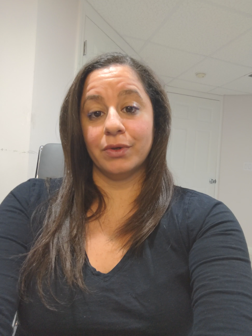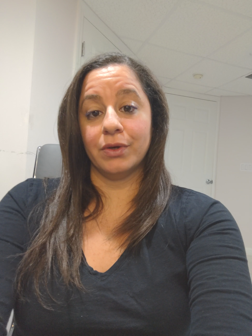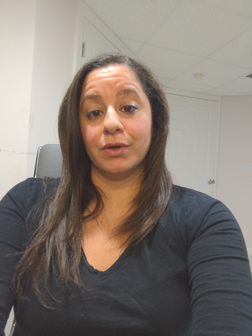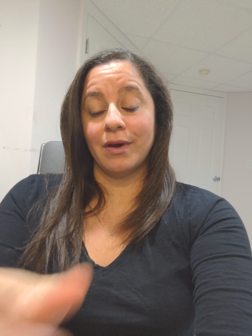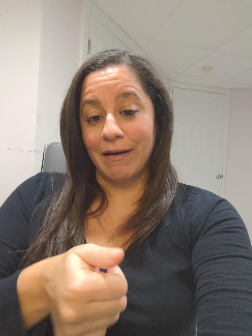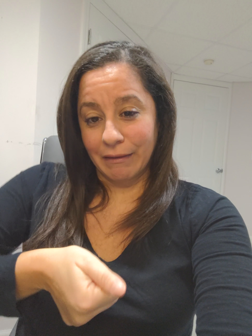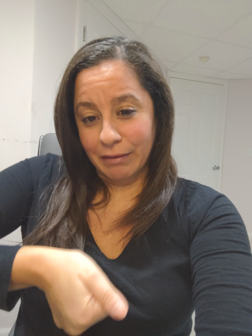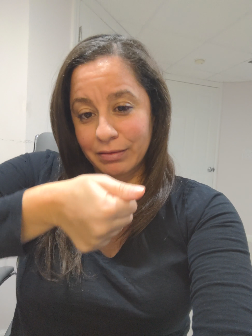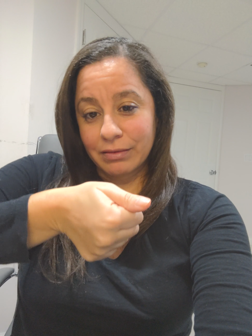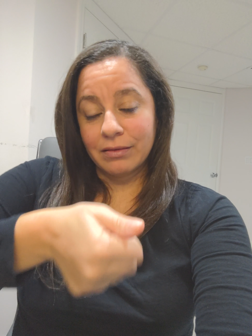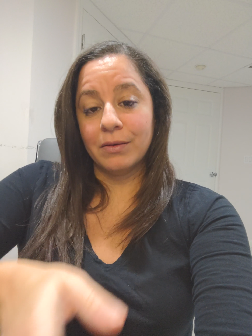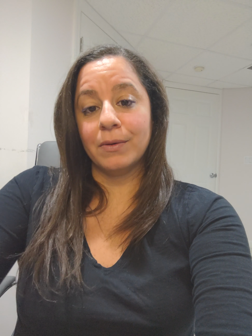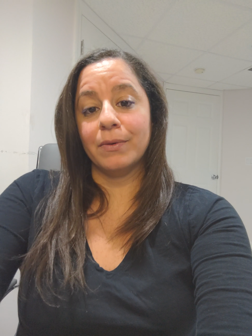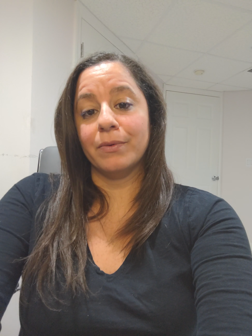hide